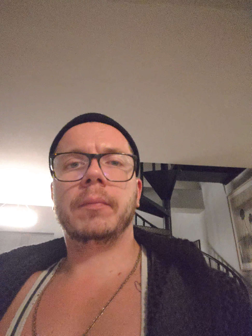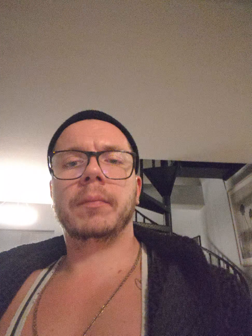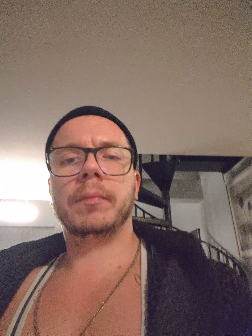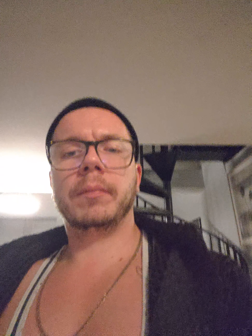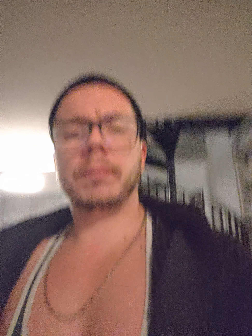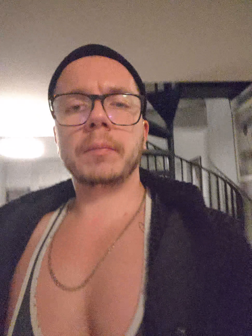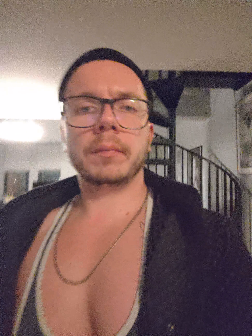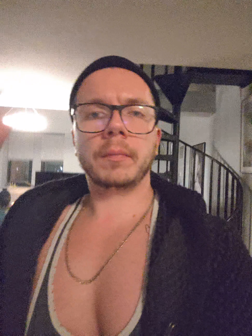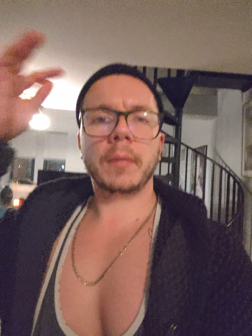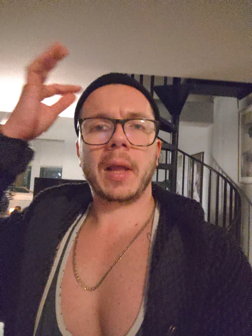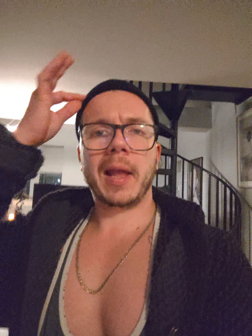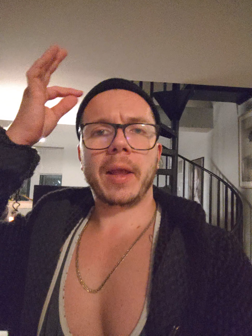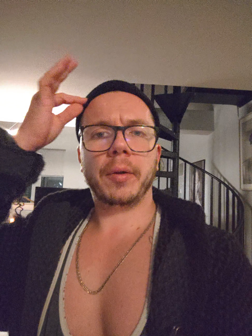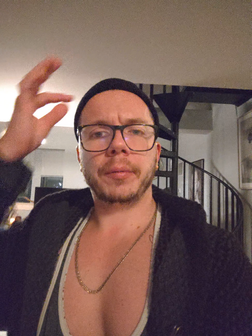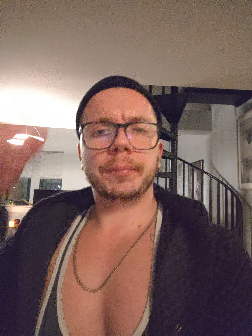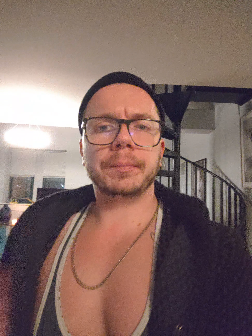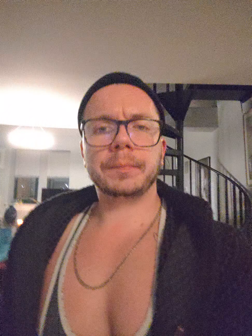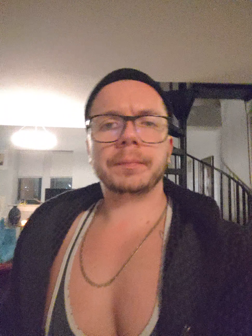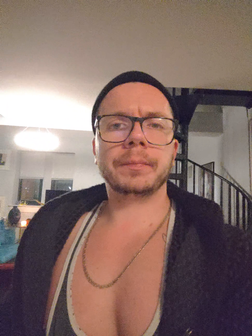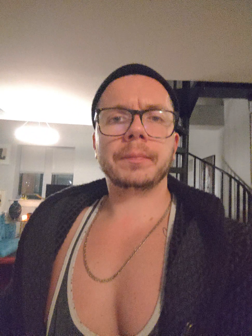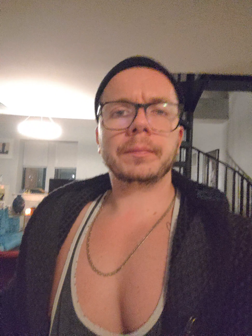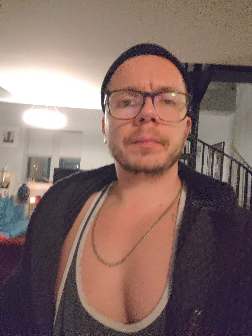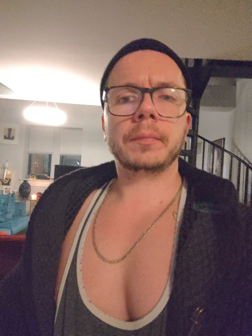hair